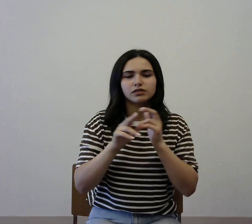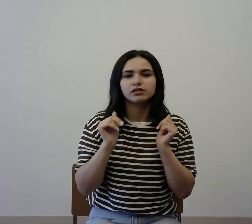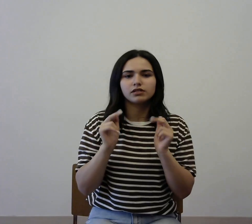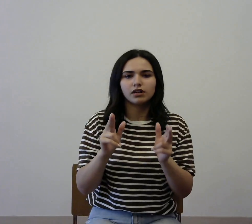necə